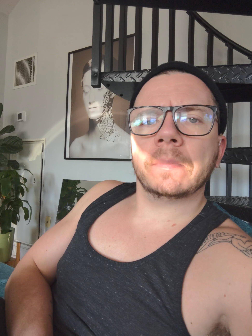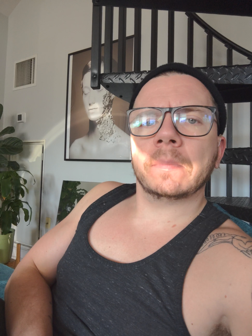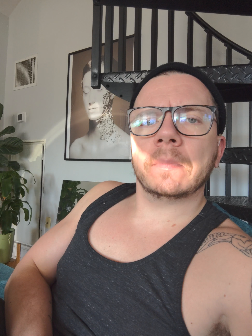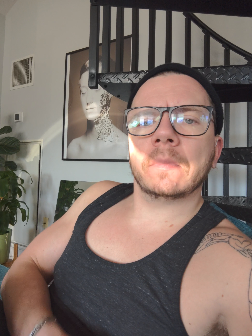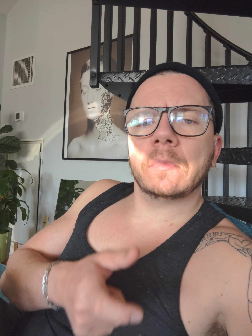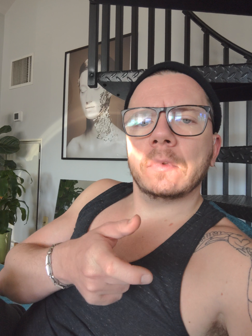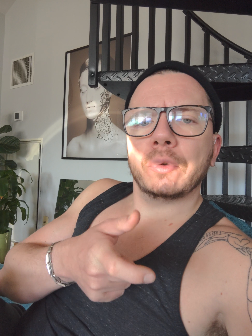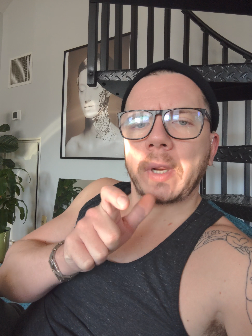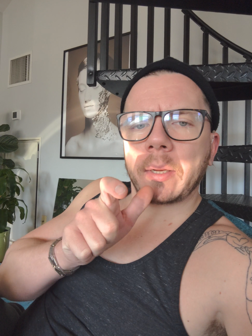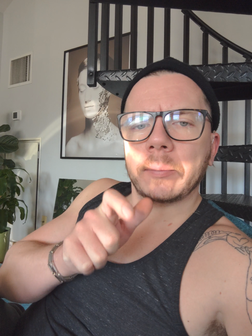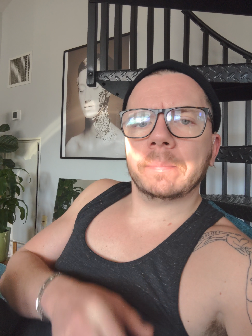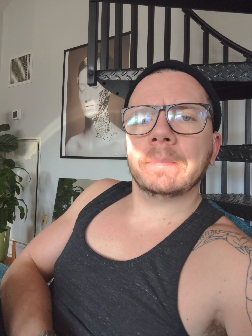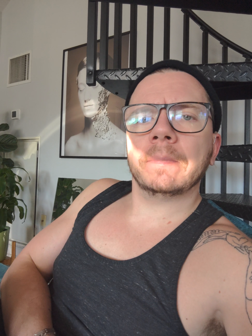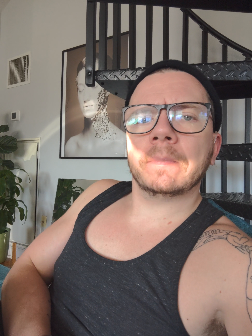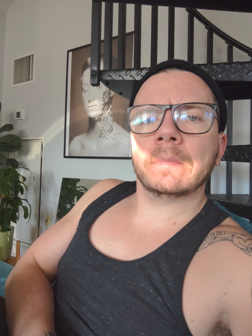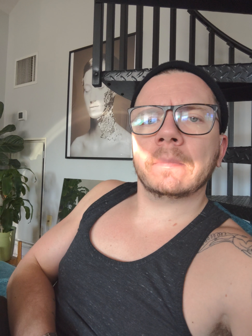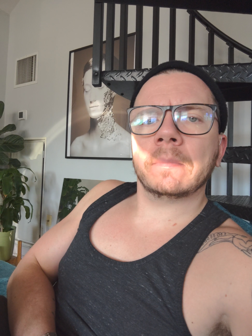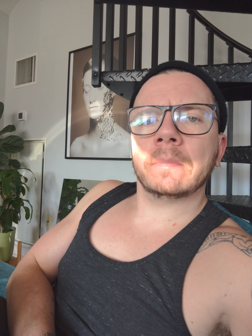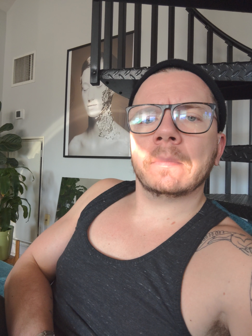drink